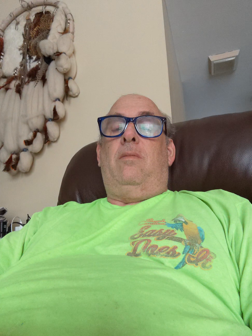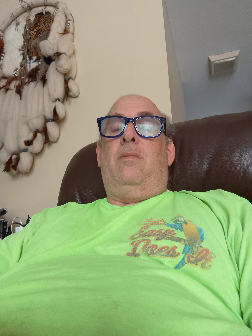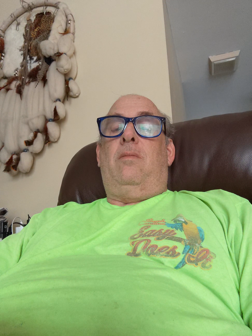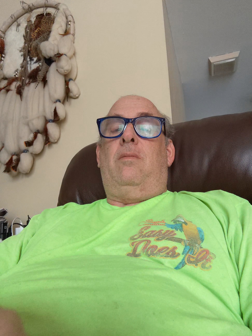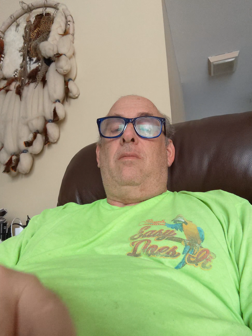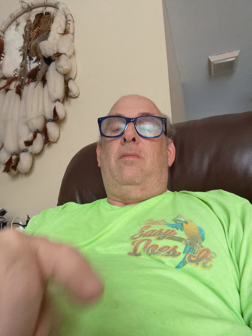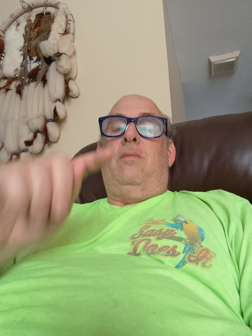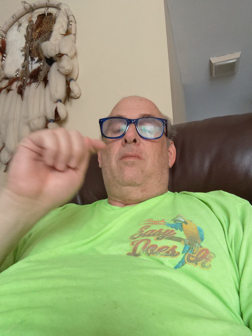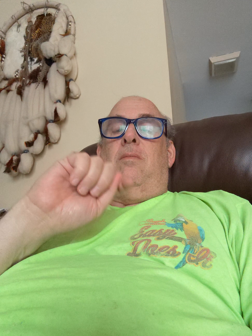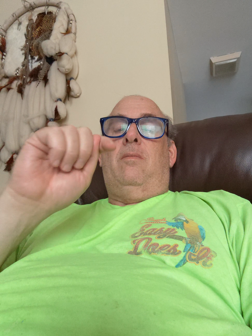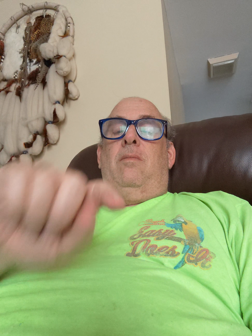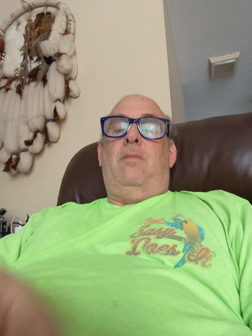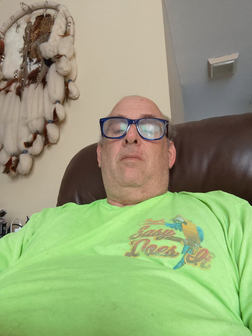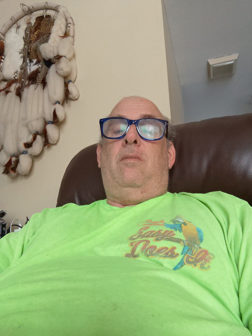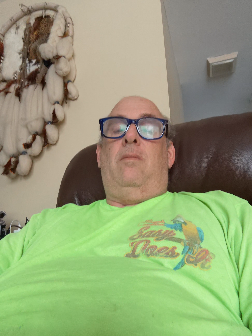potty